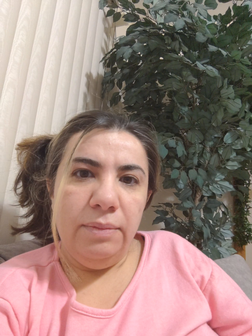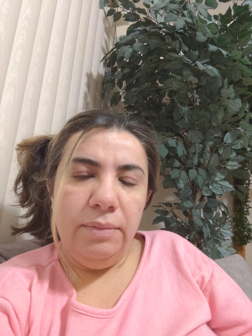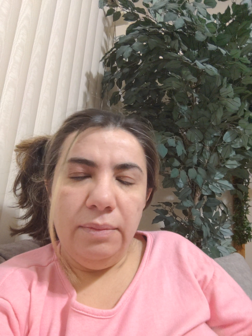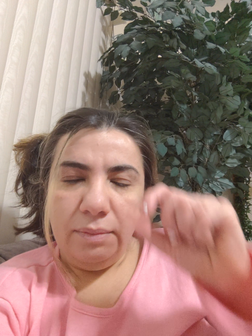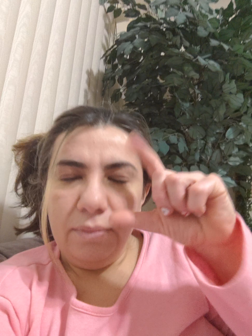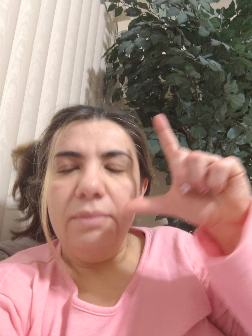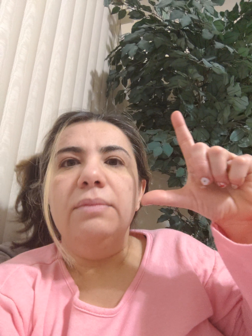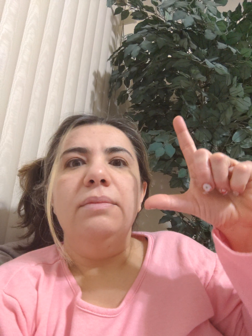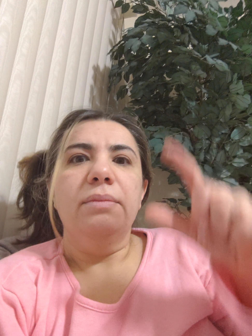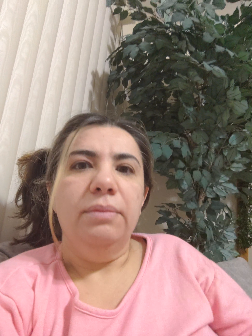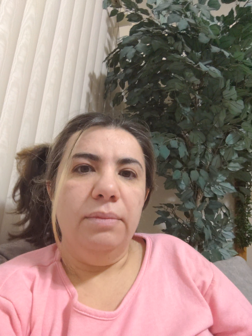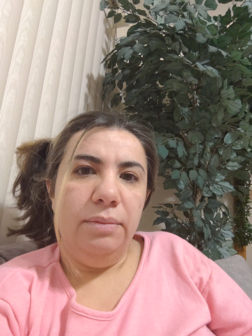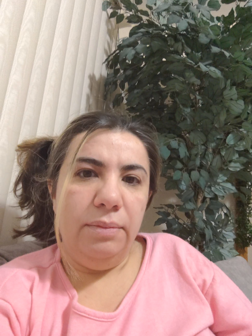wake